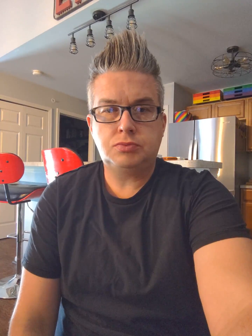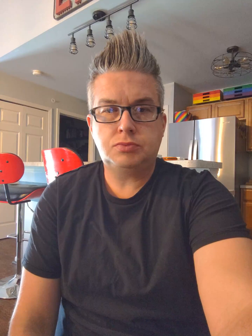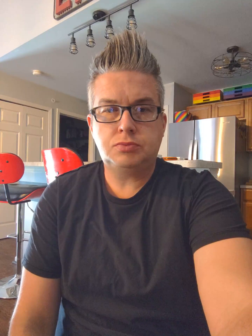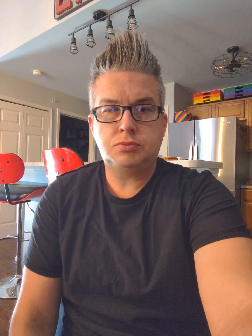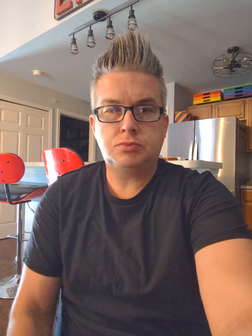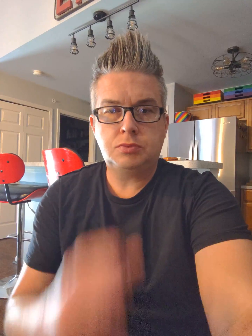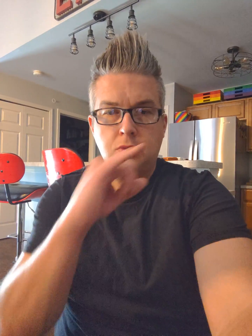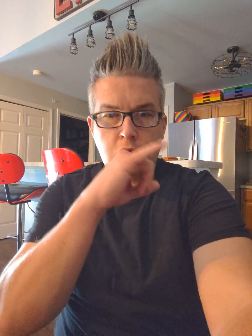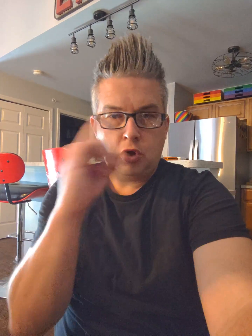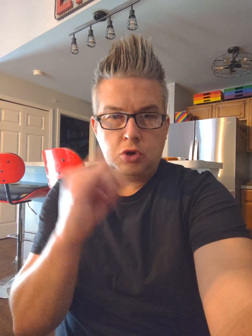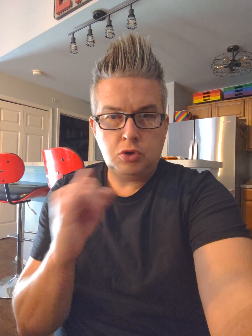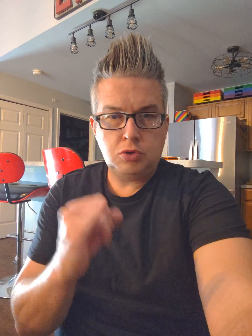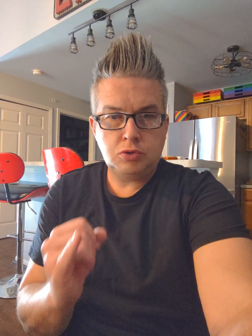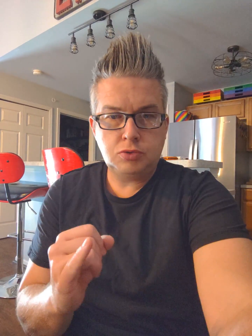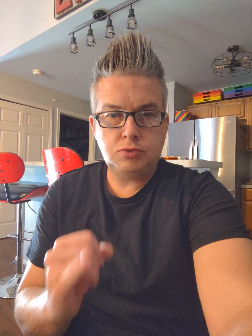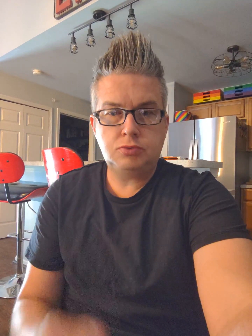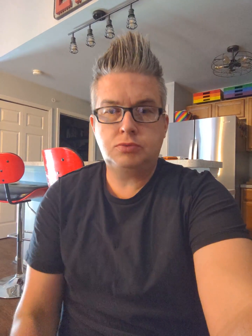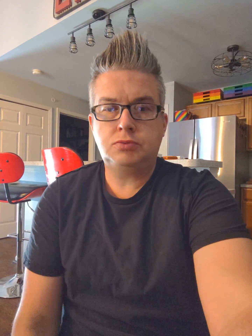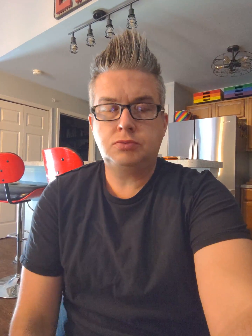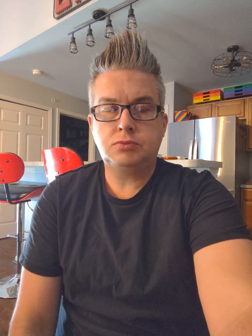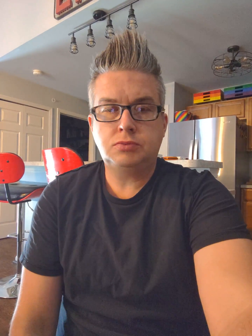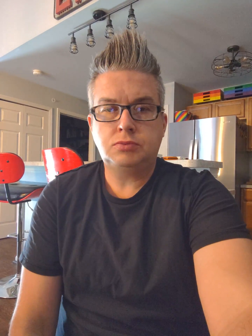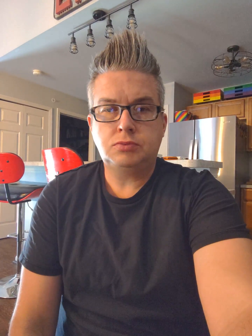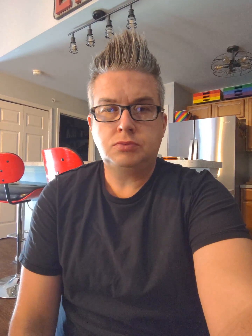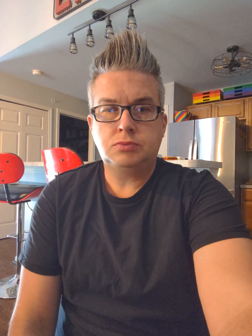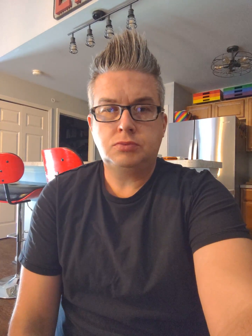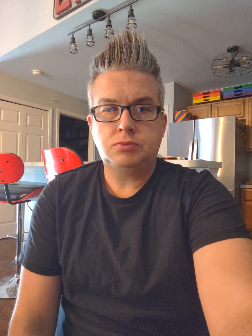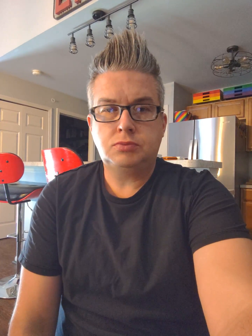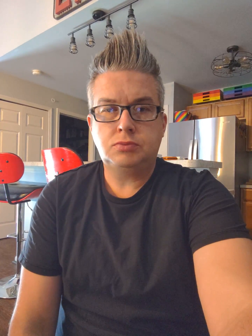draw